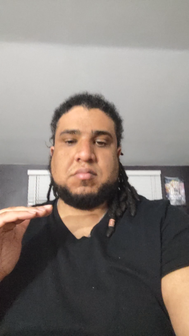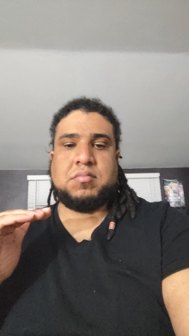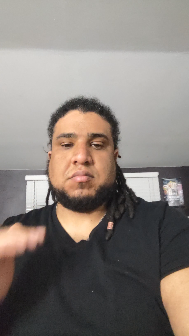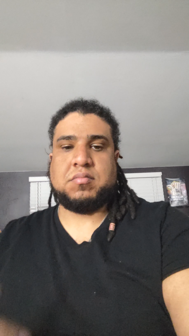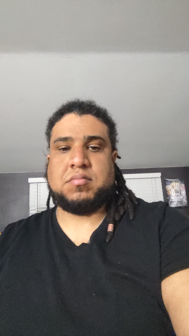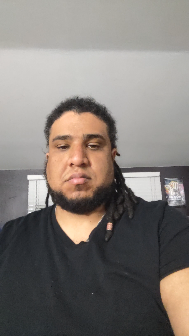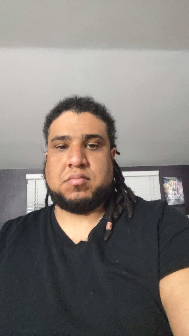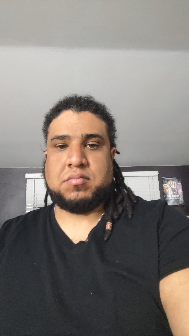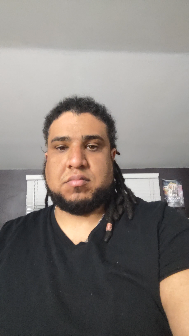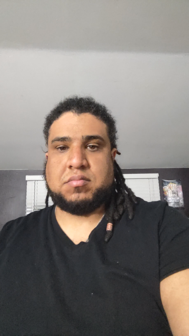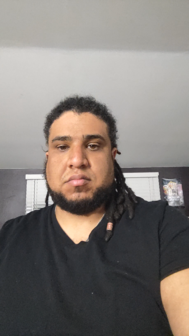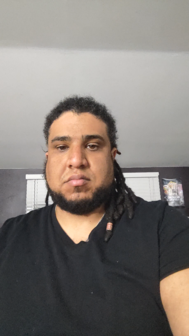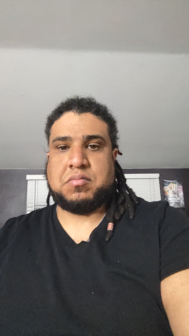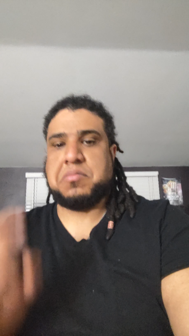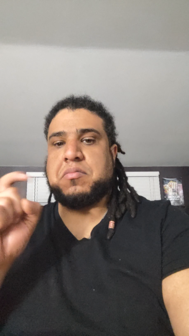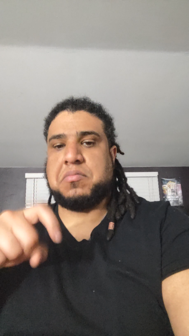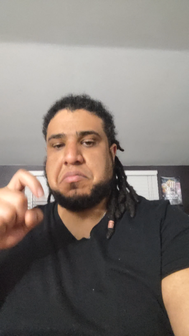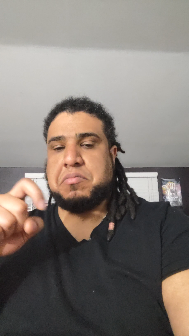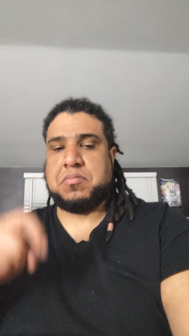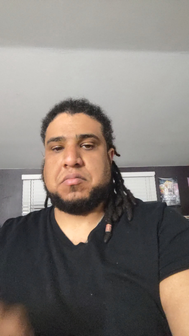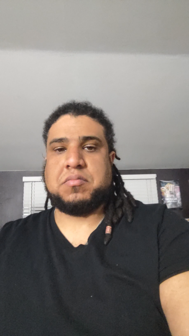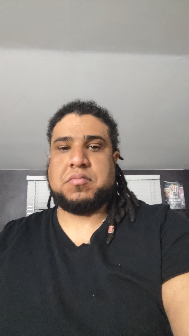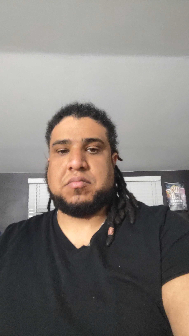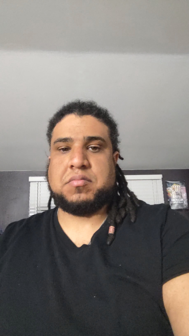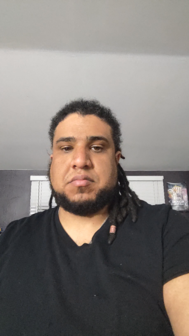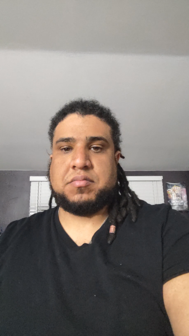should